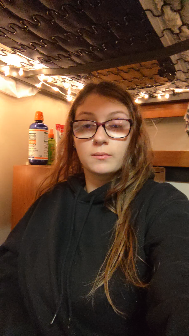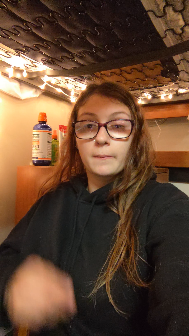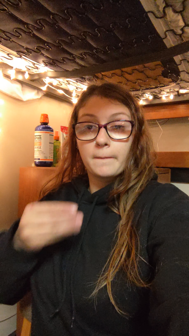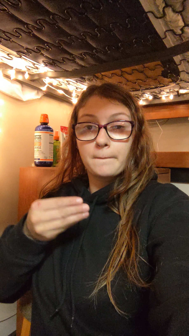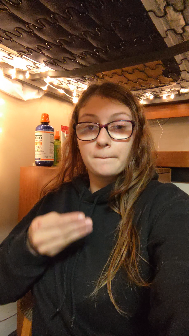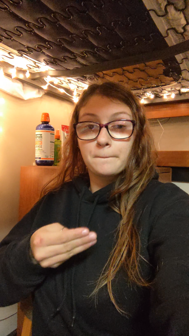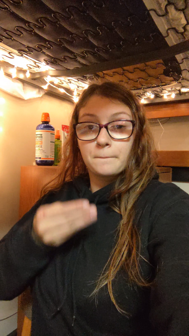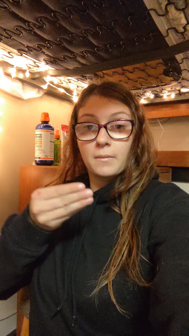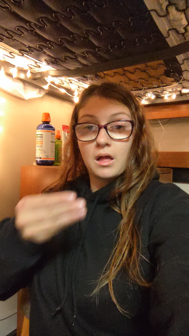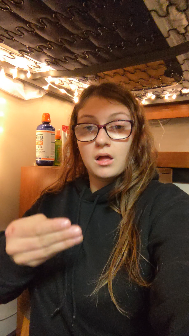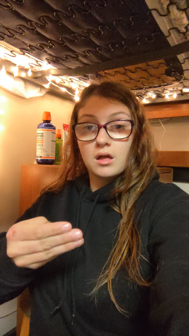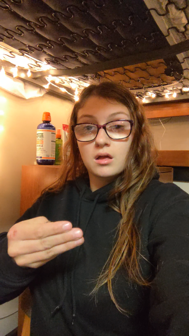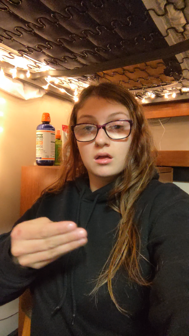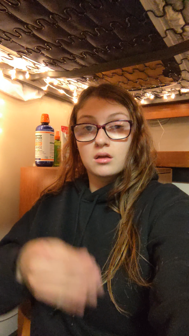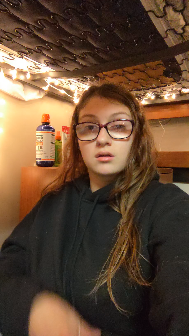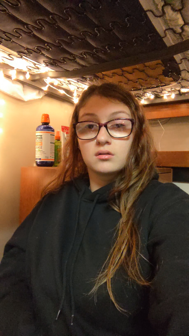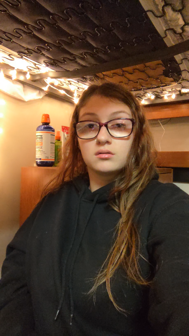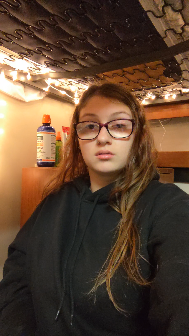buy